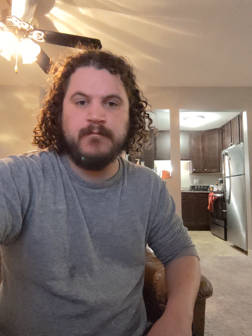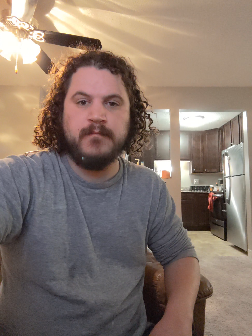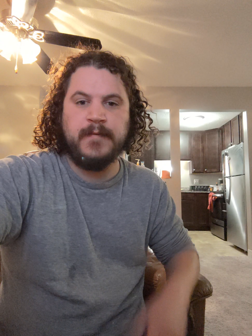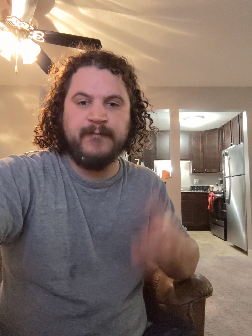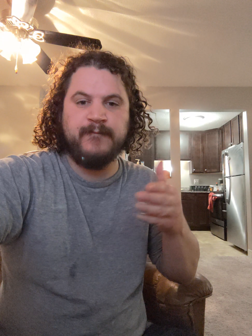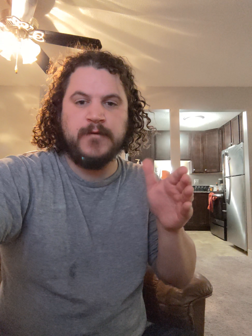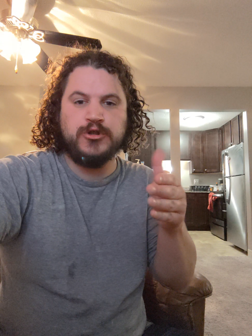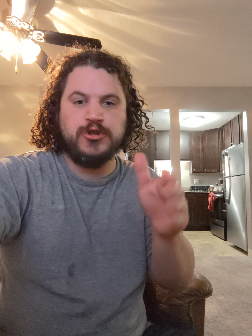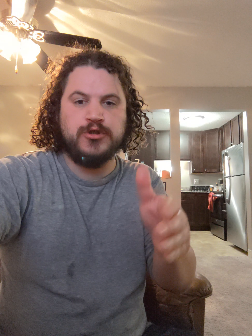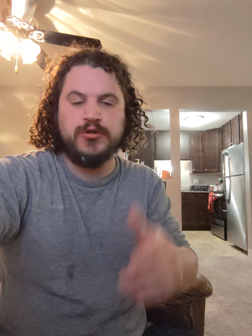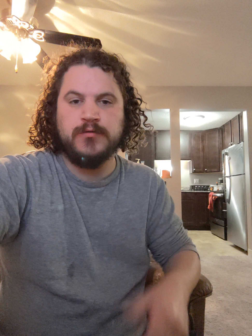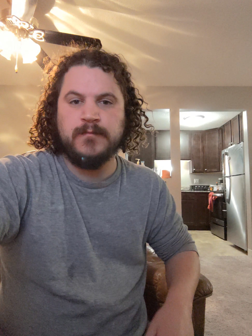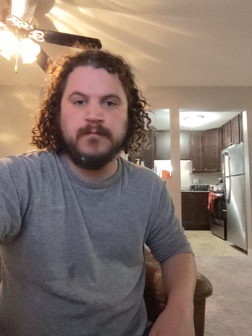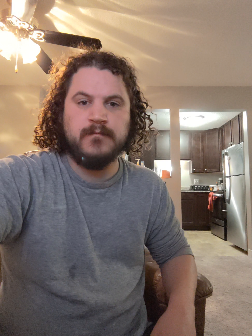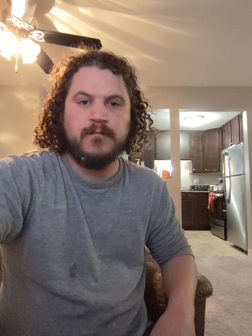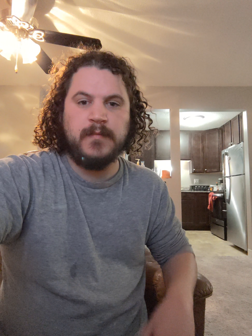fish